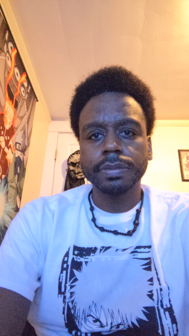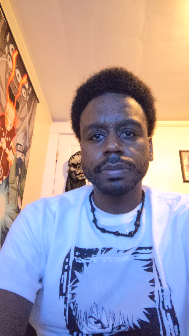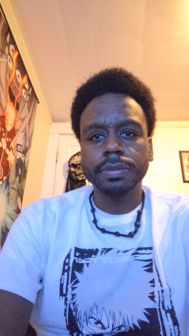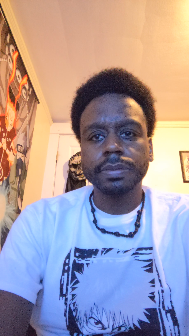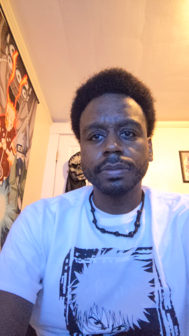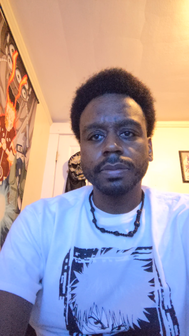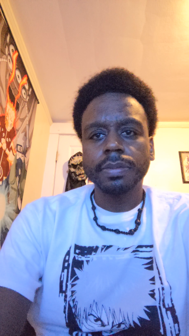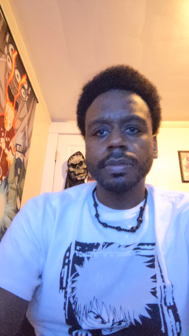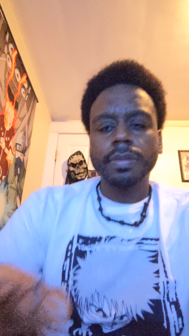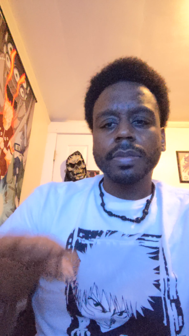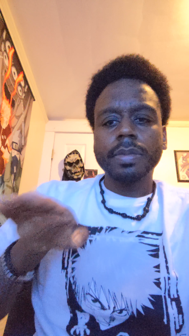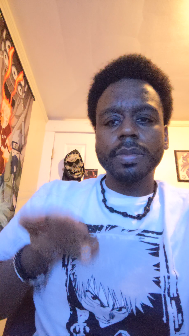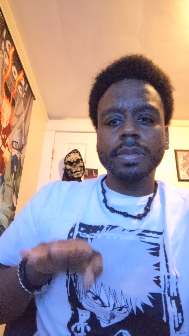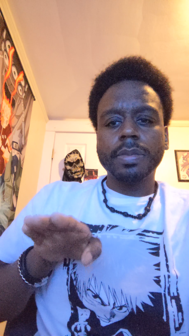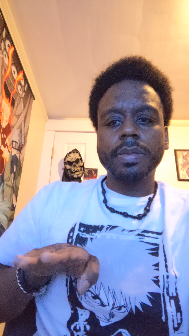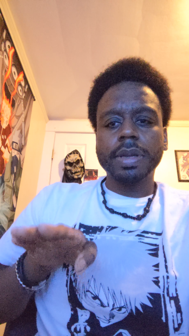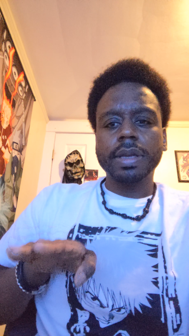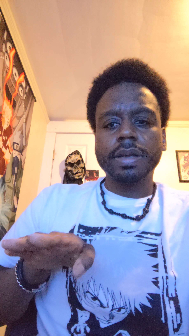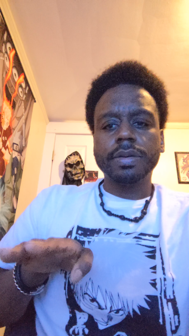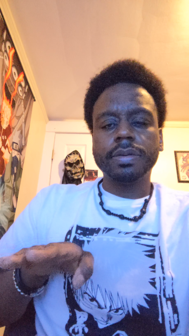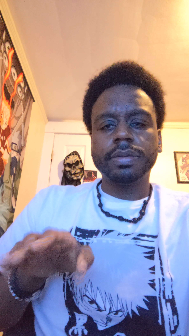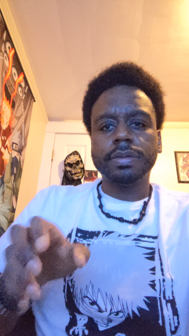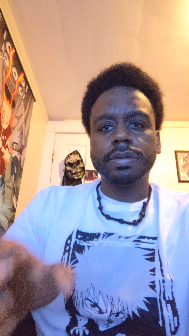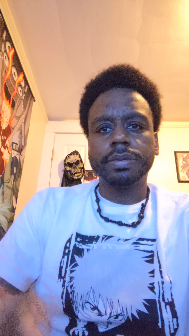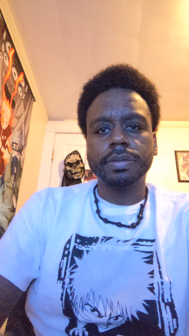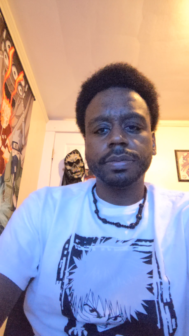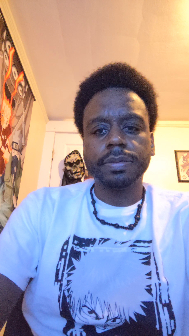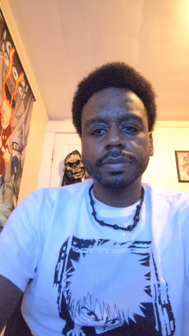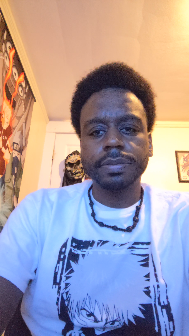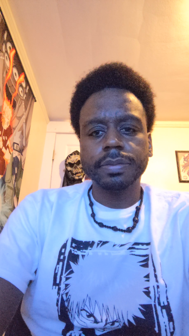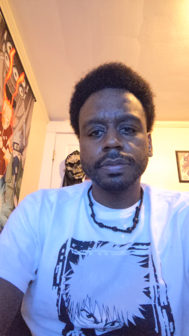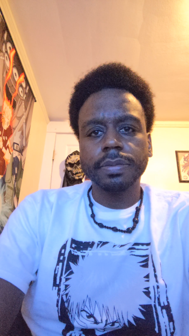penguin